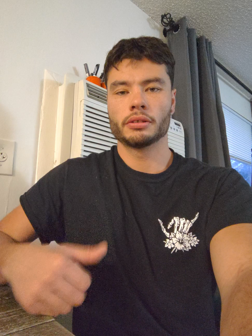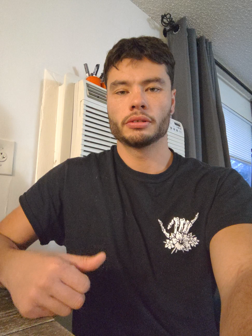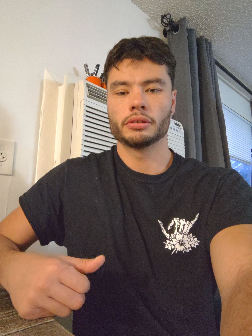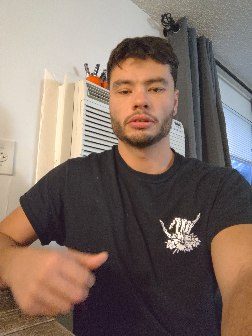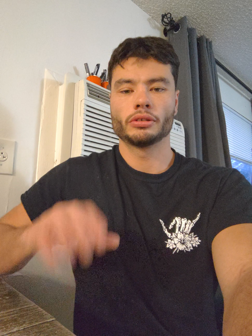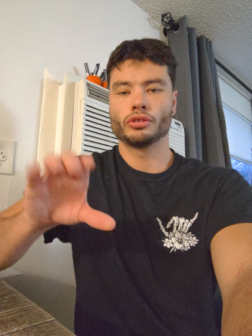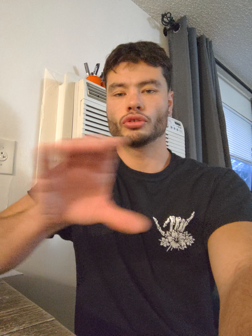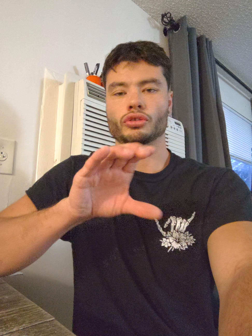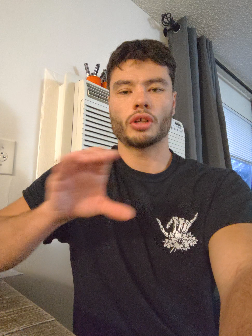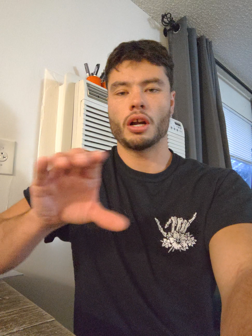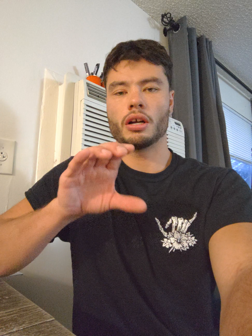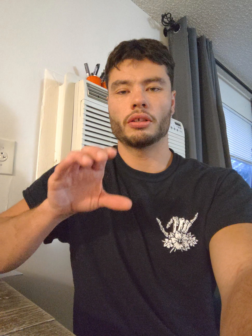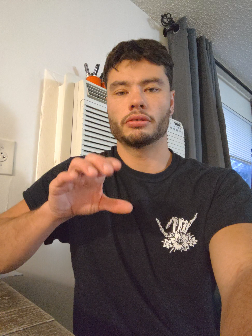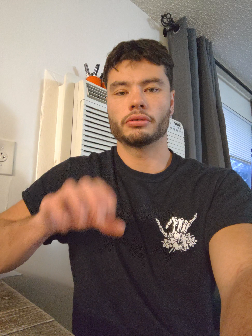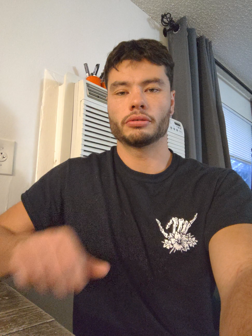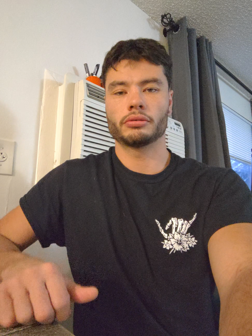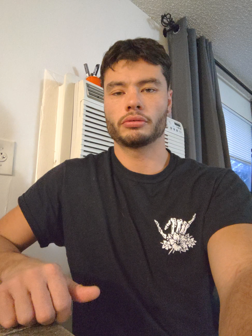chocolate